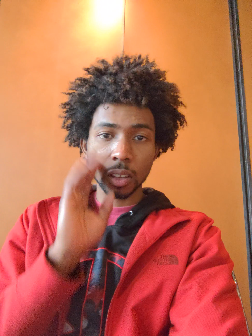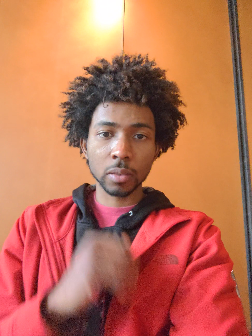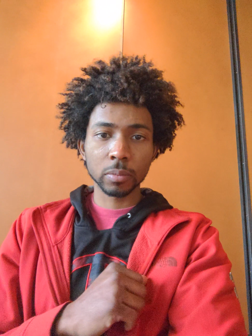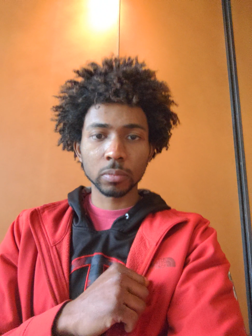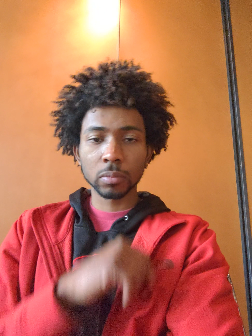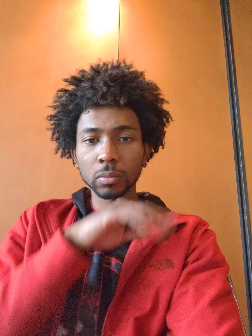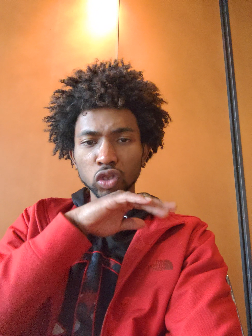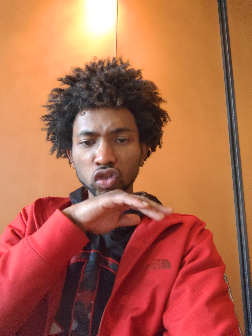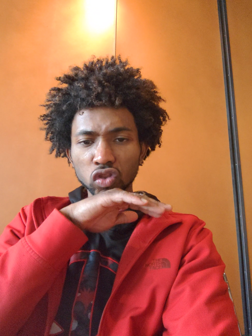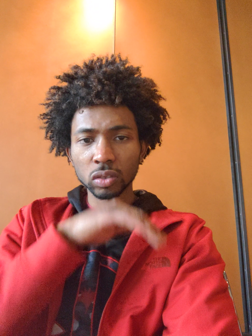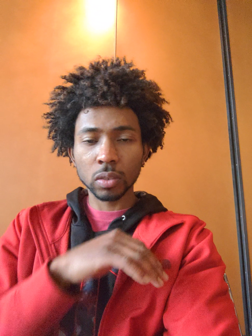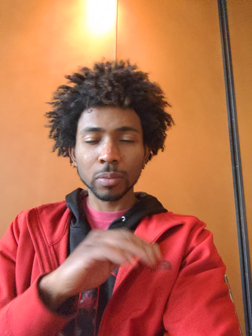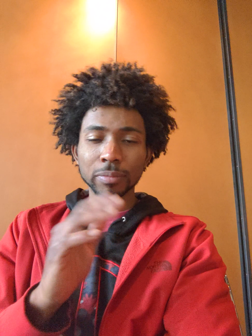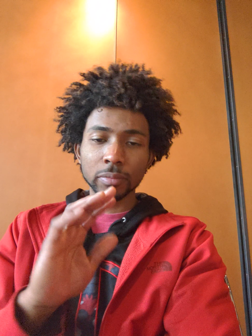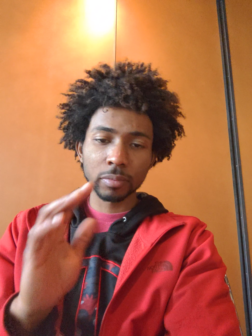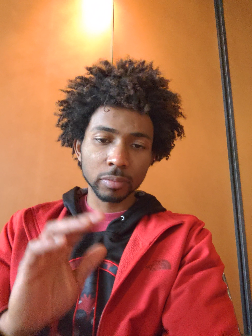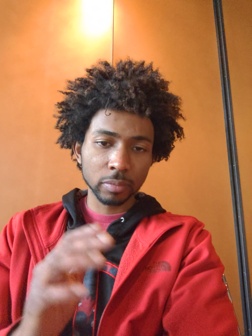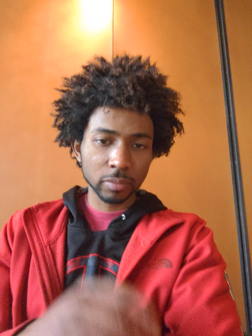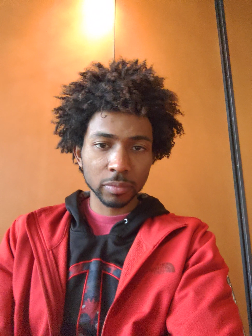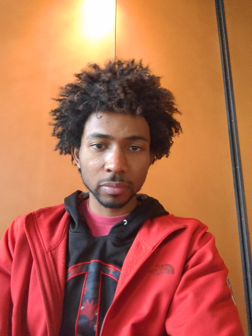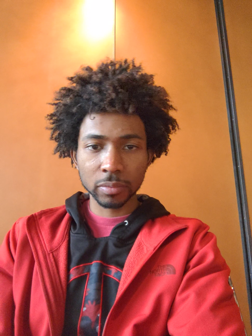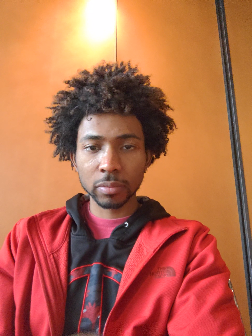dry